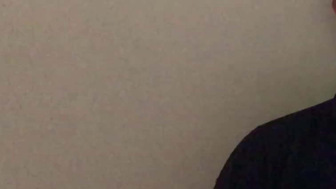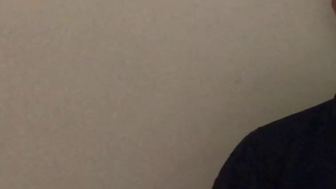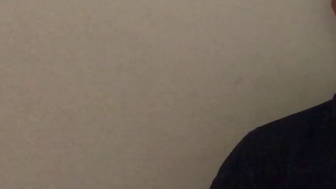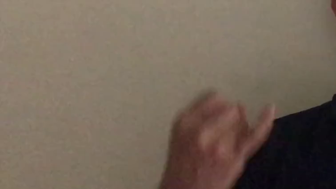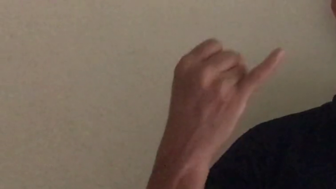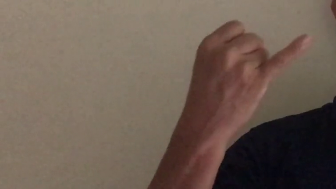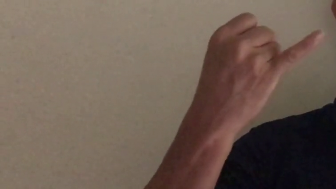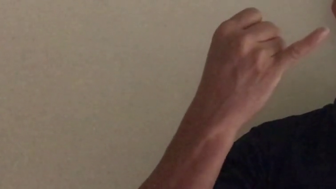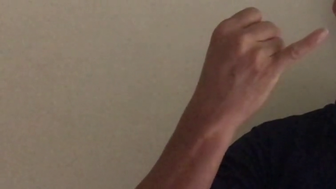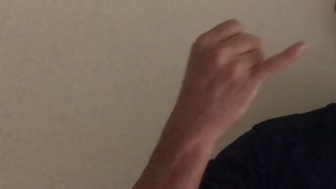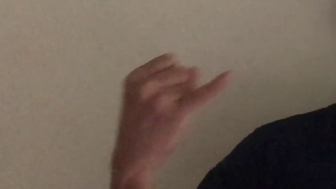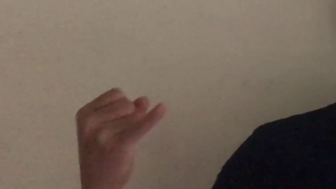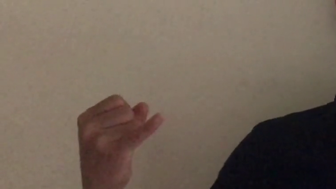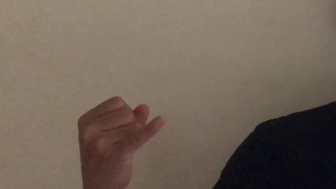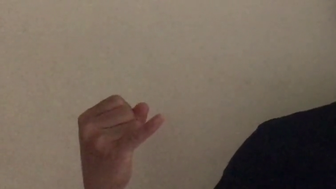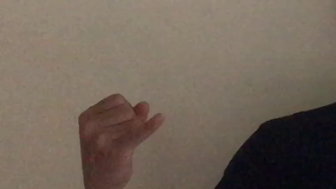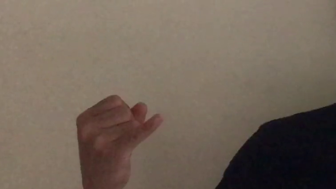ओ